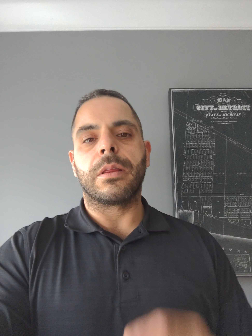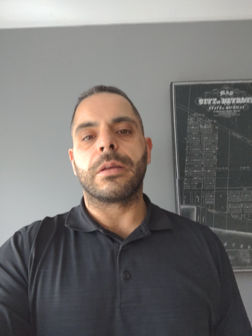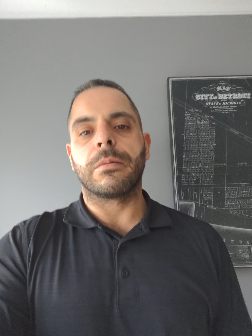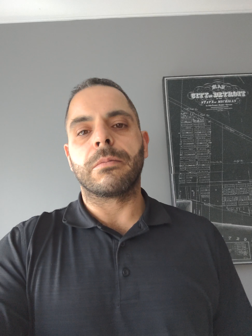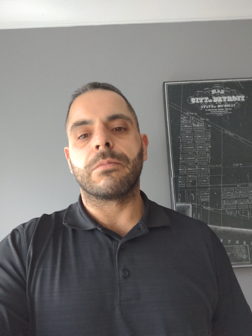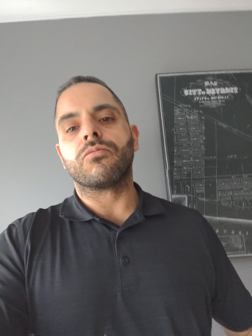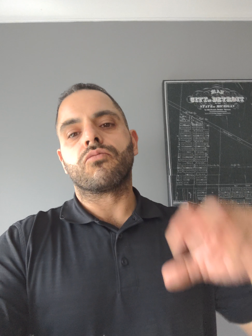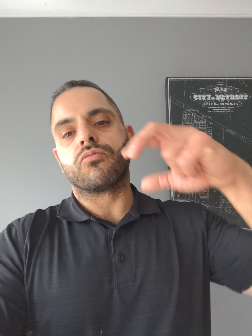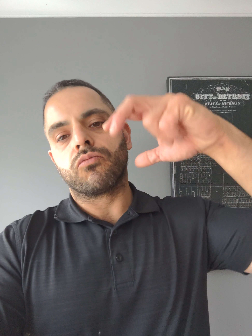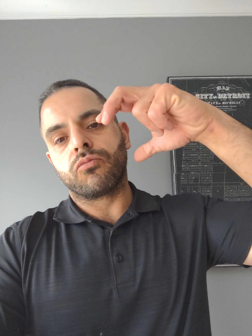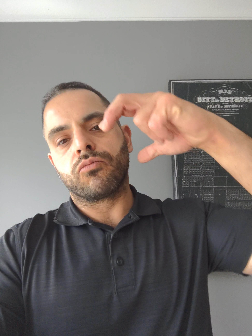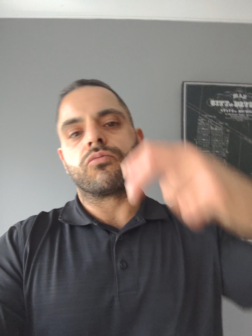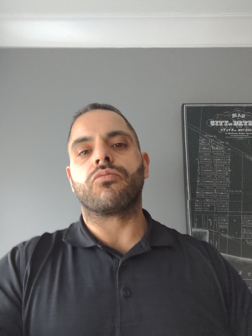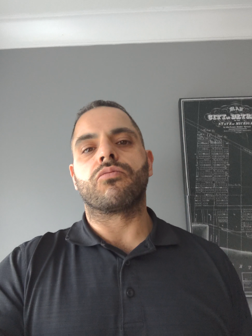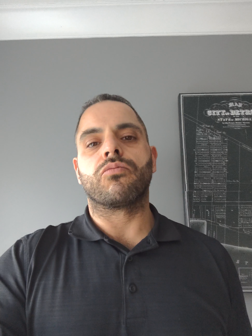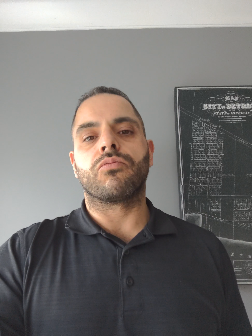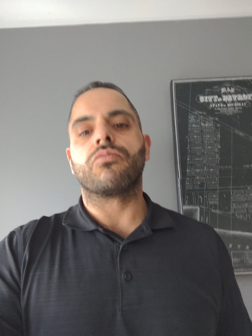helicopter